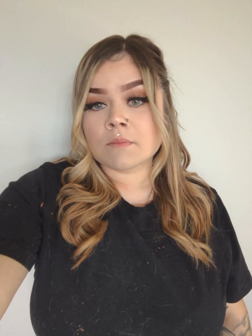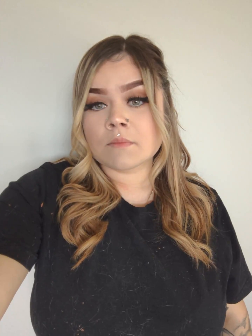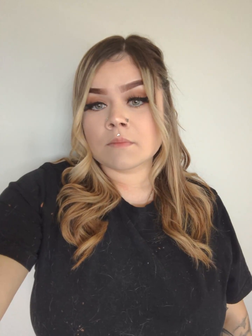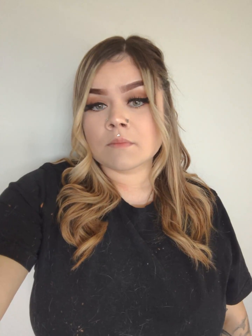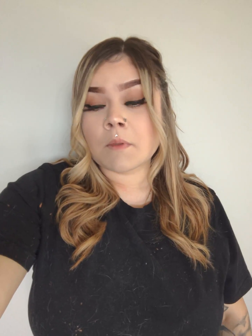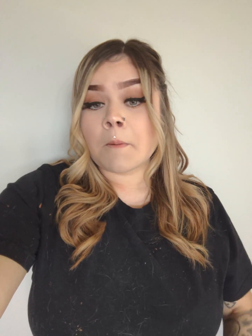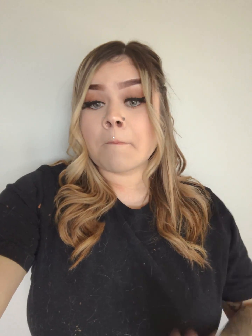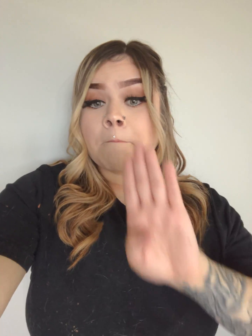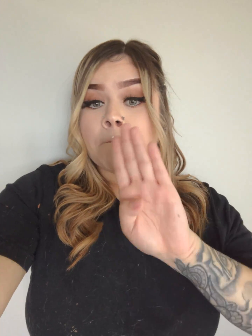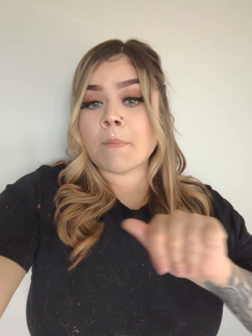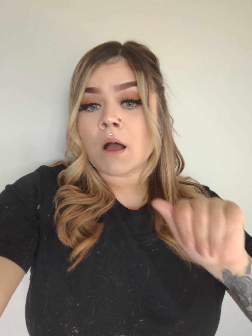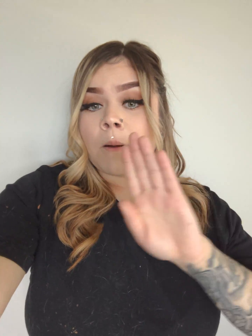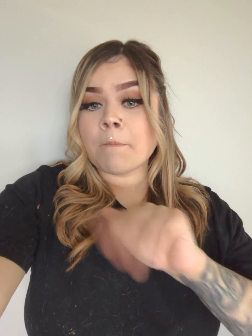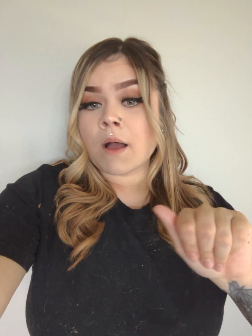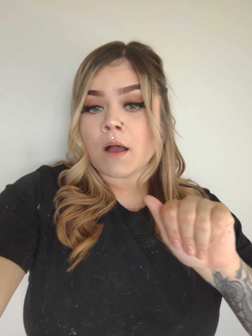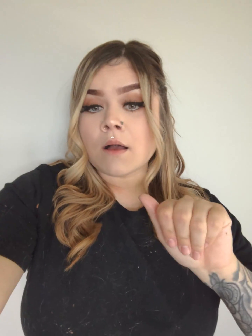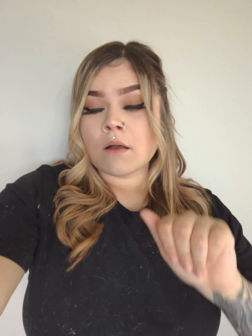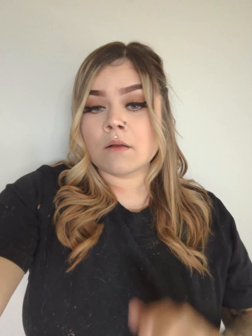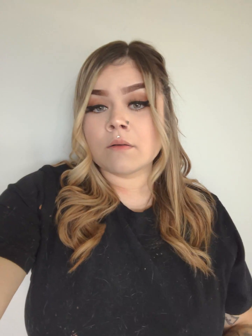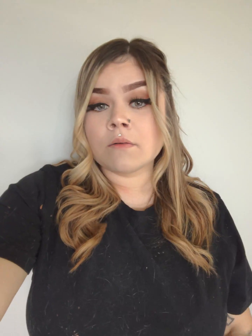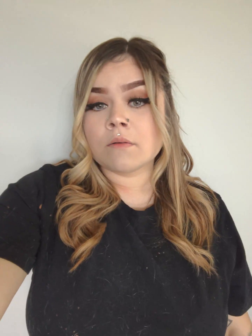baa baa